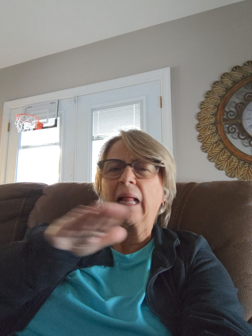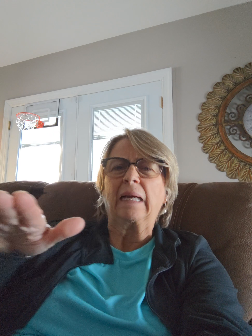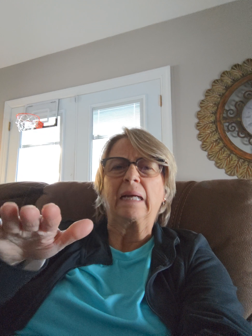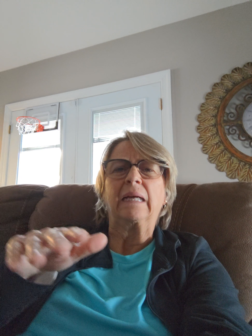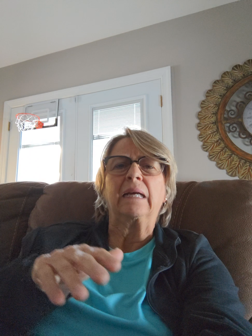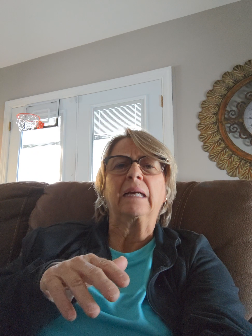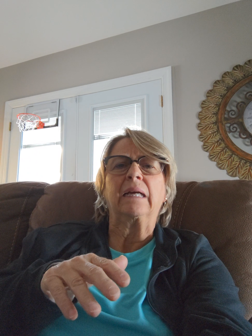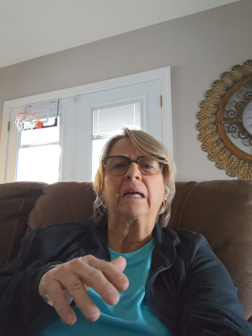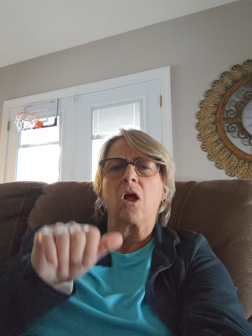clean